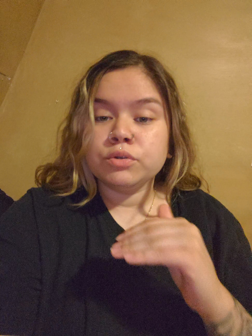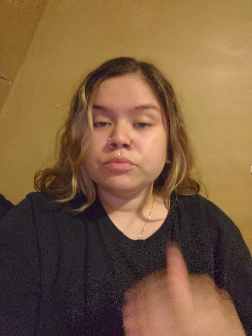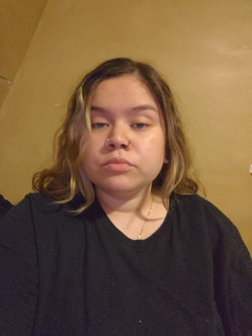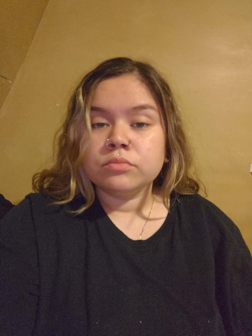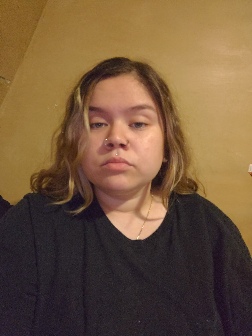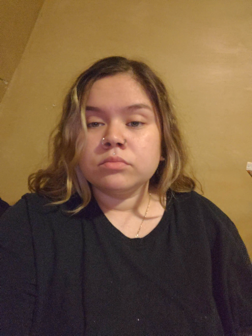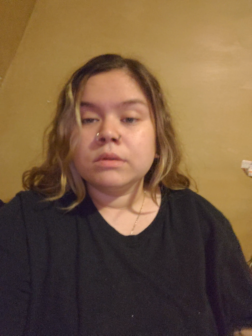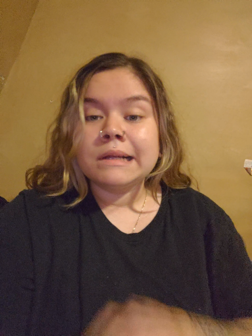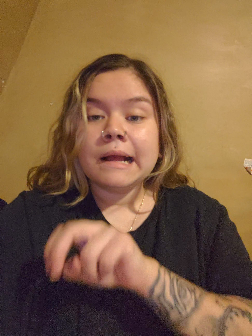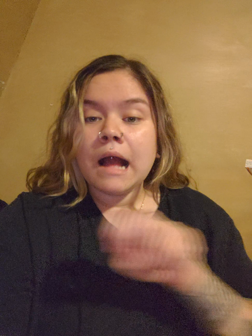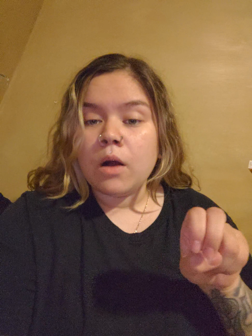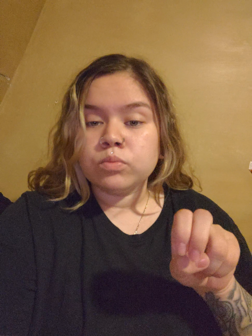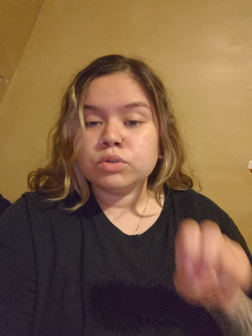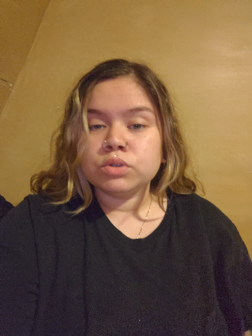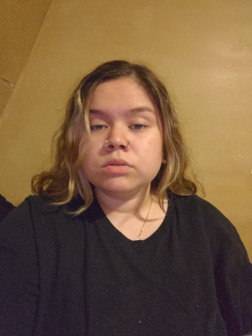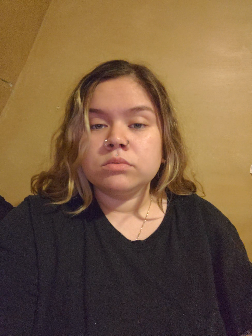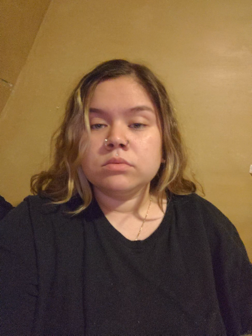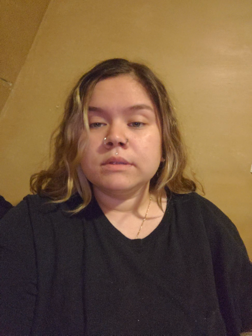couch